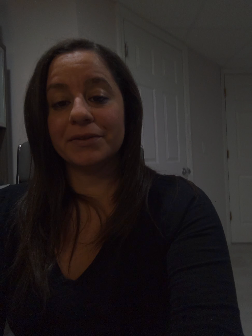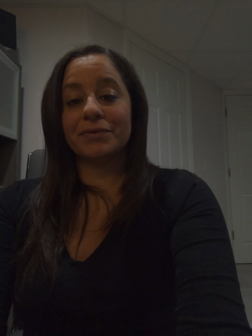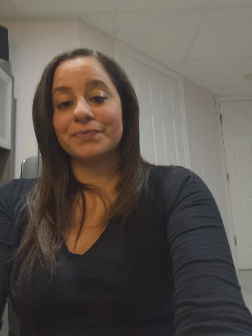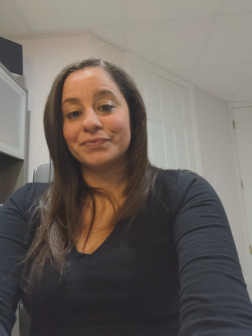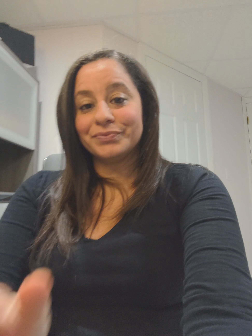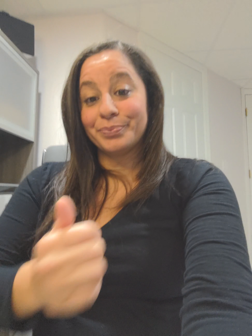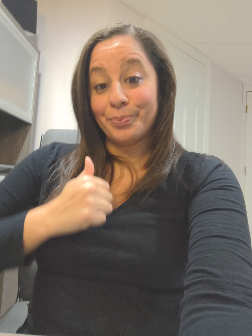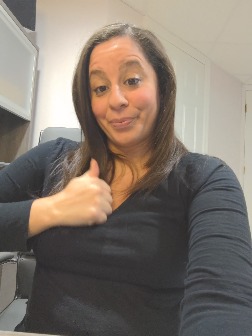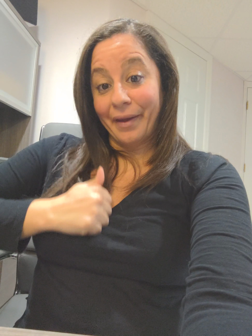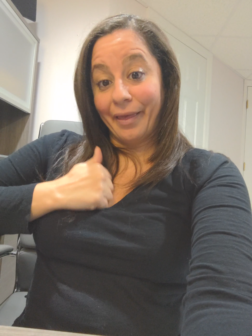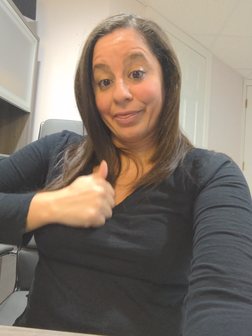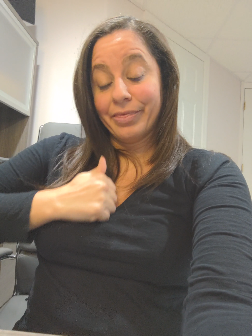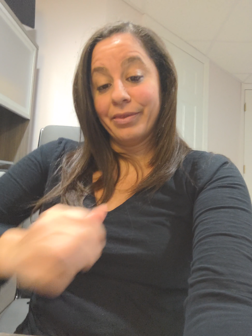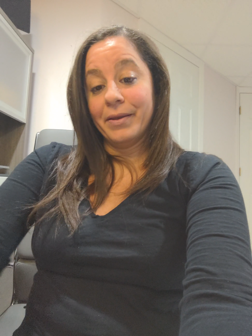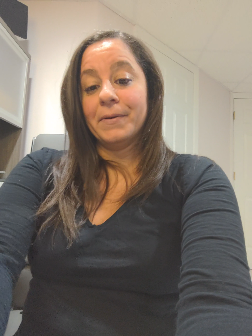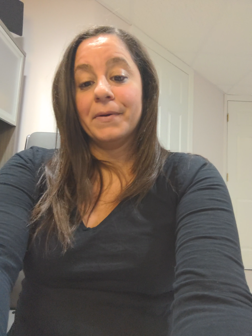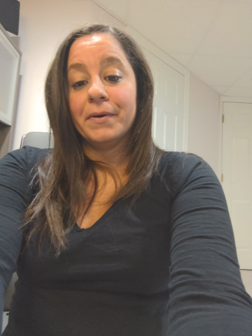bath